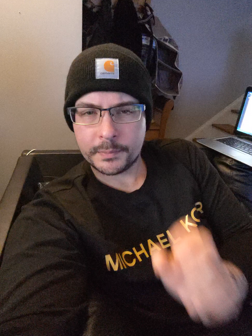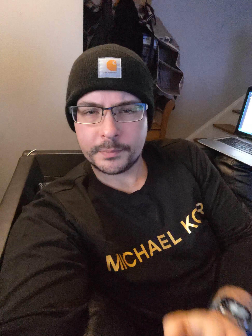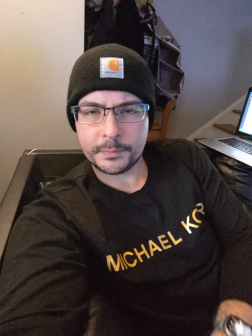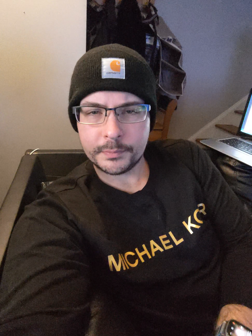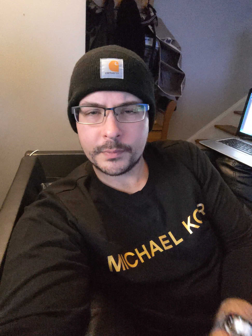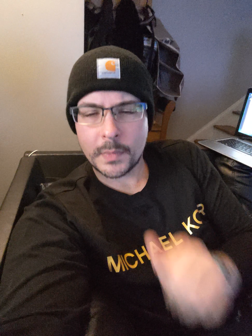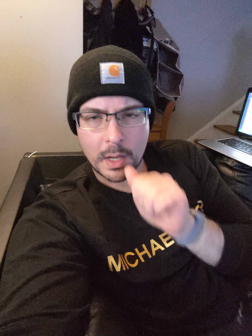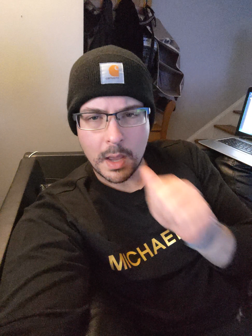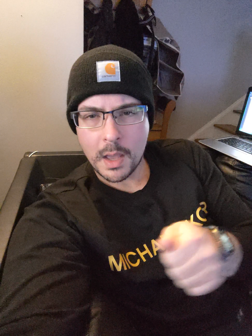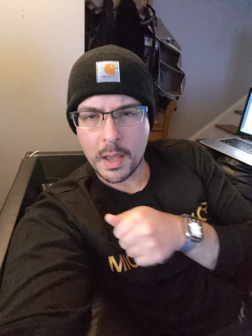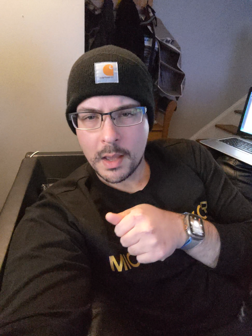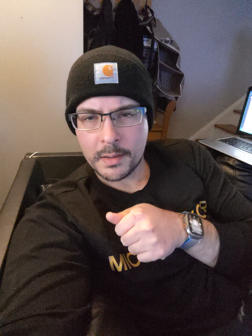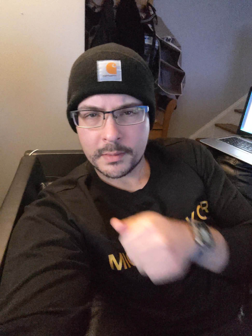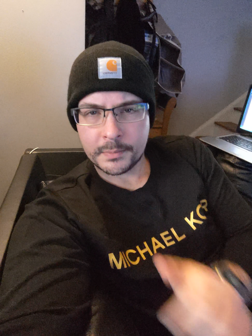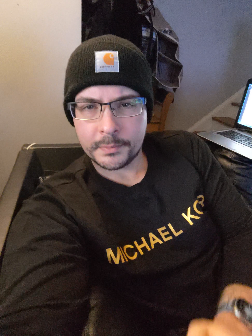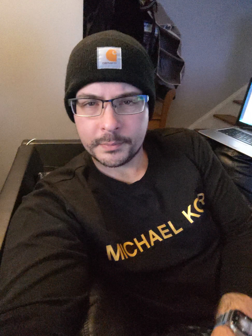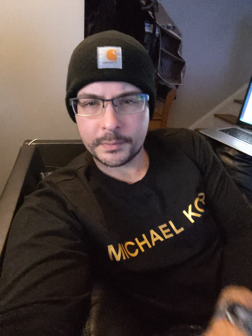hide